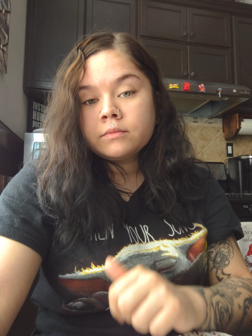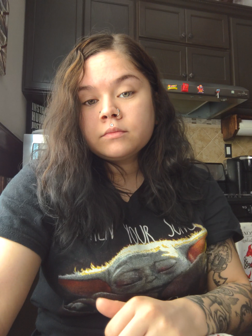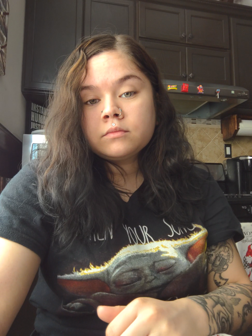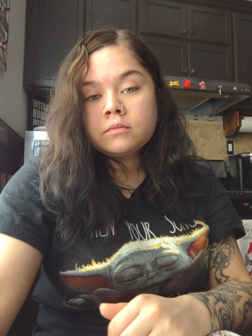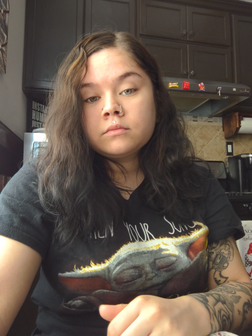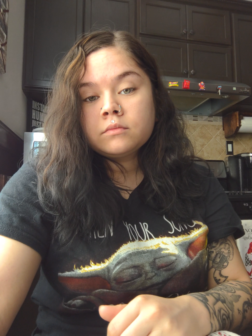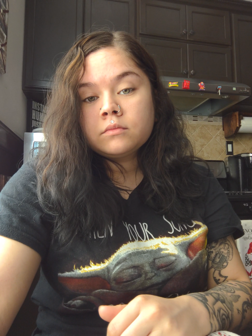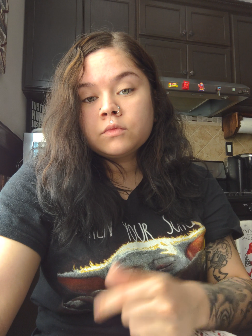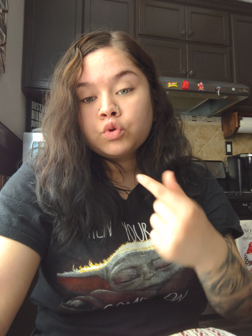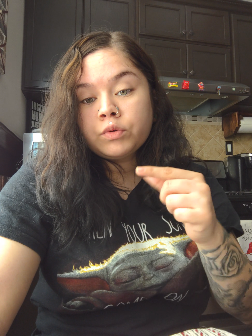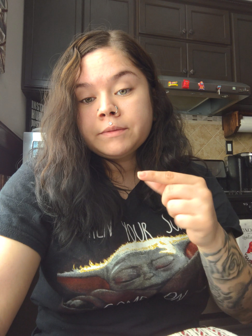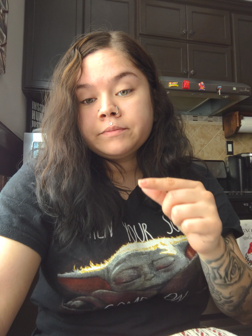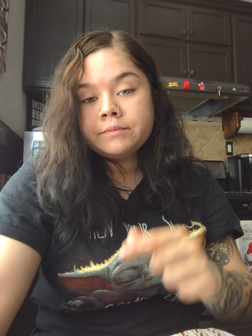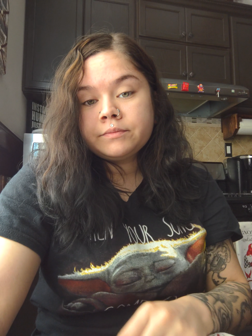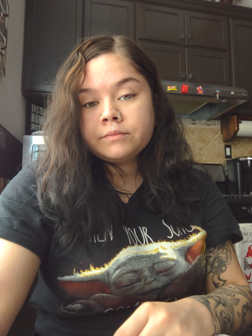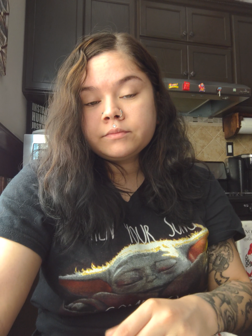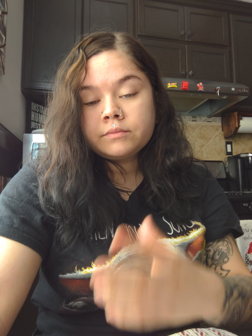green